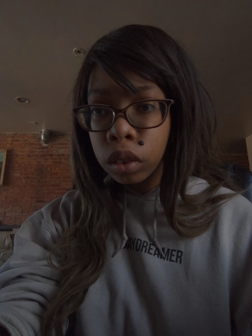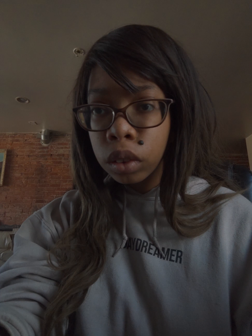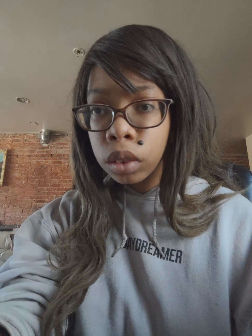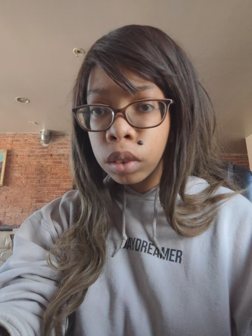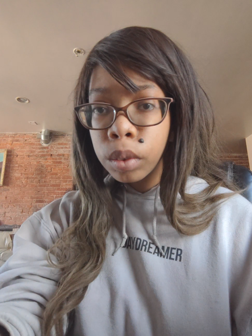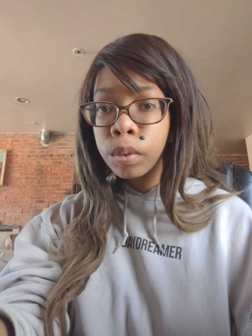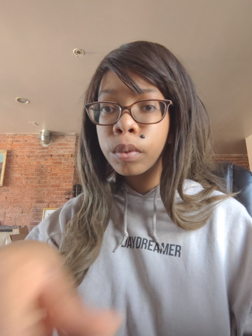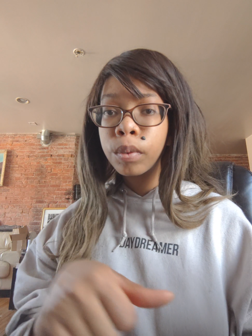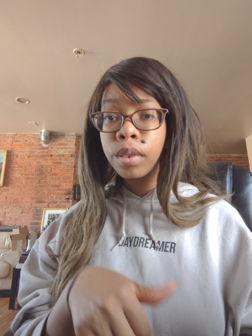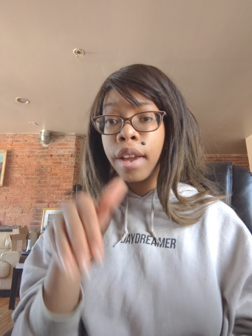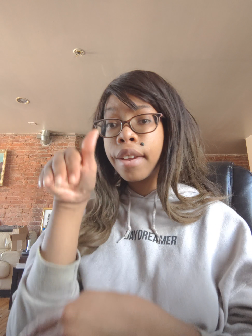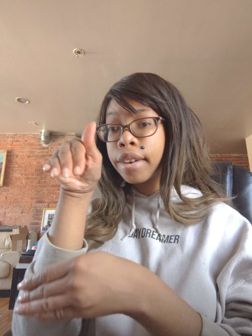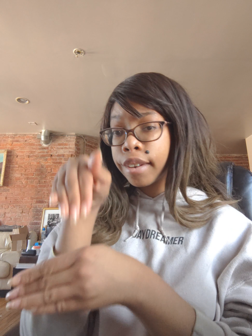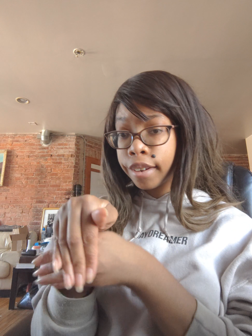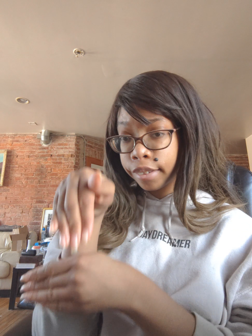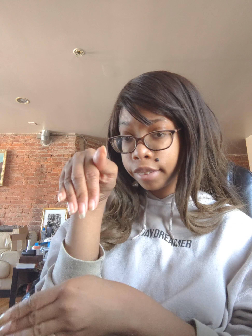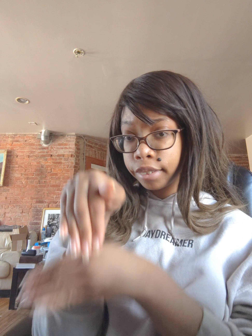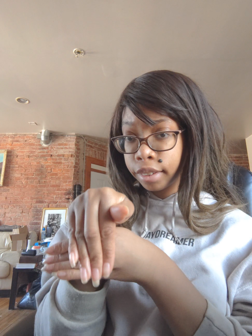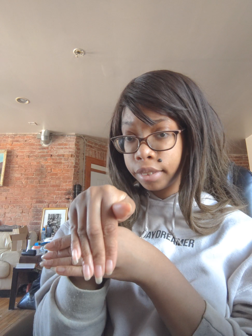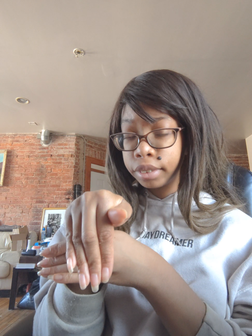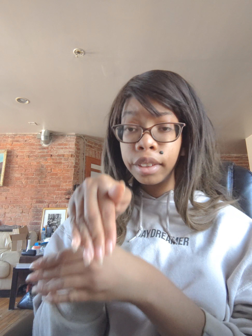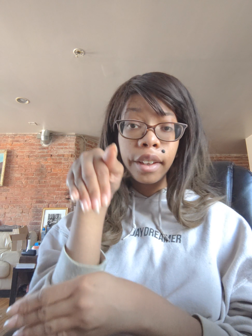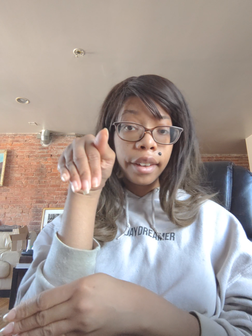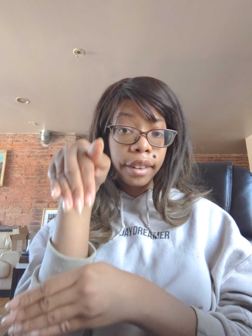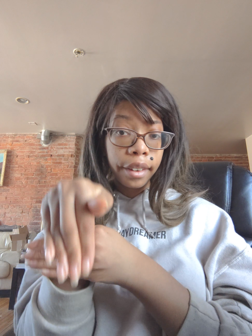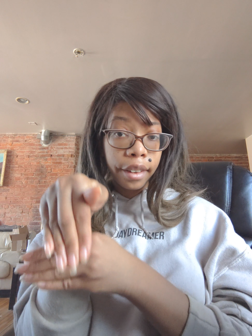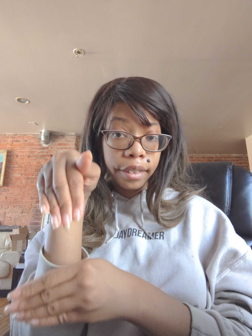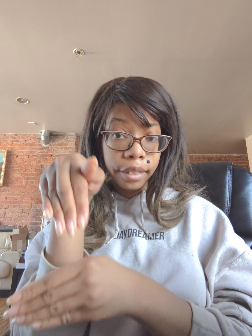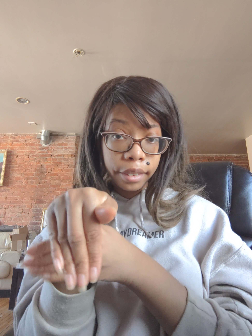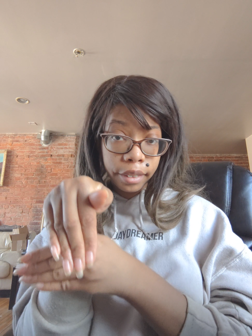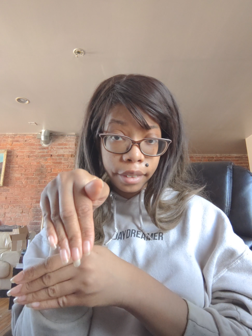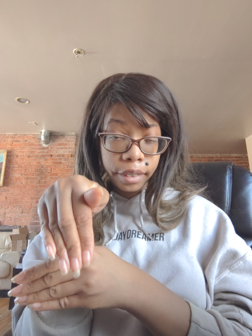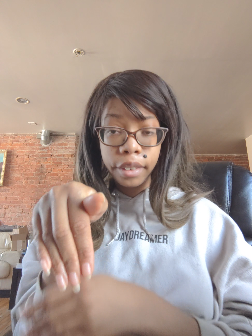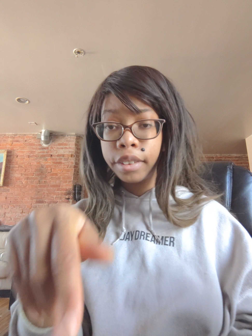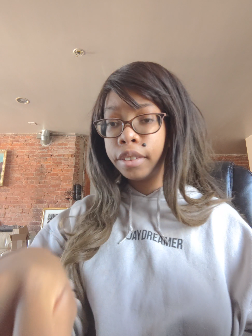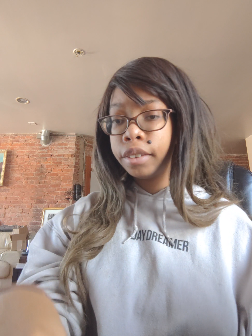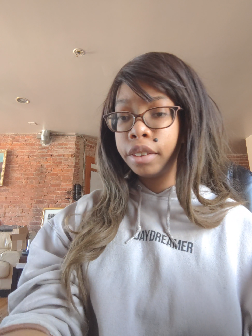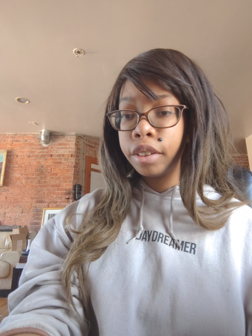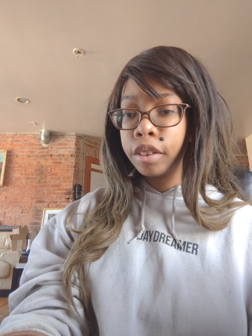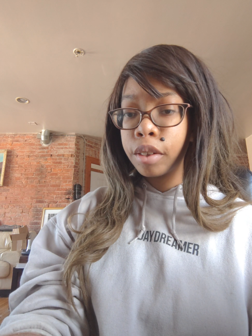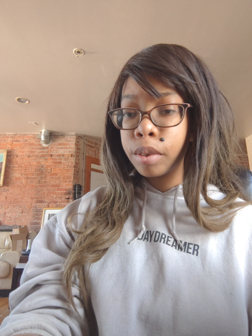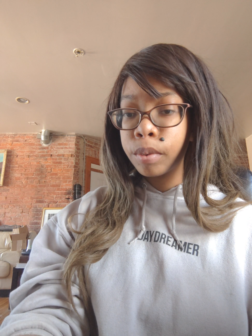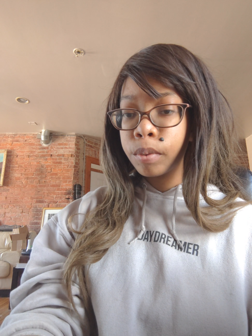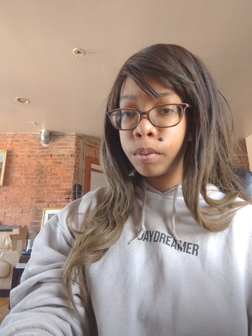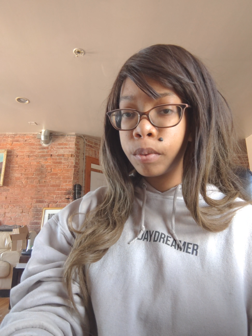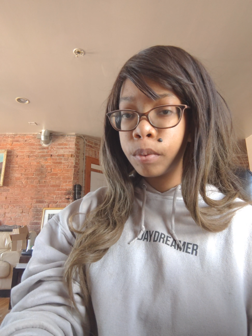night